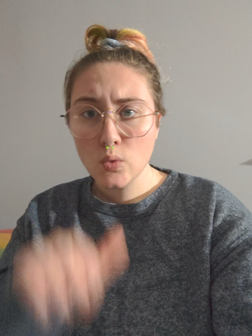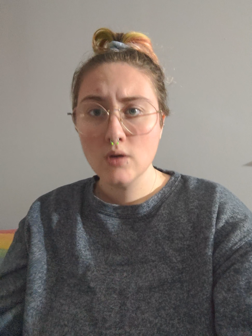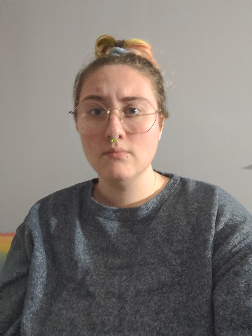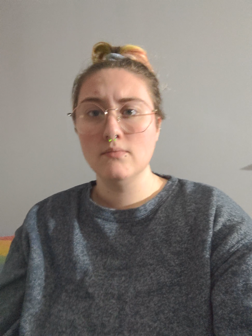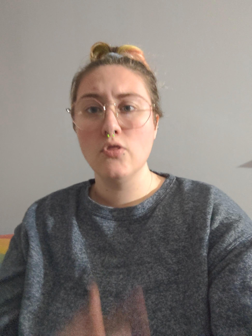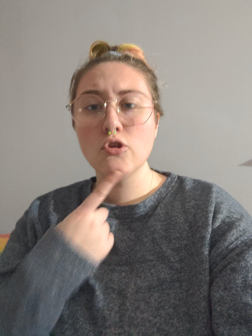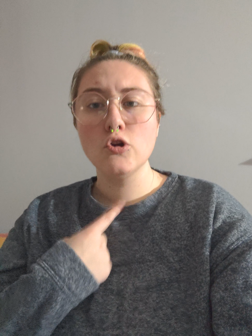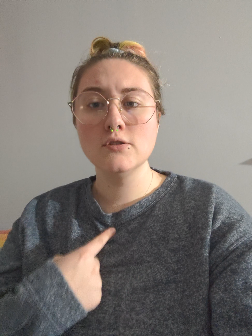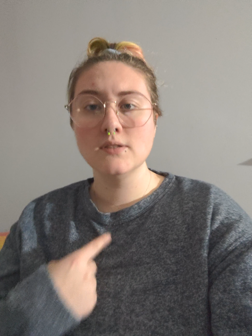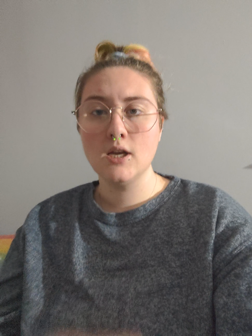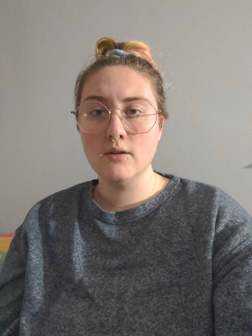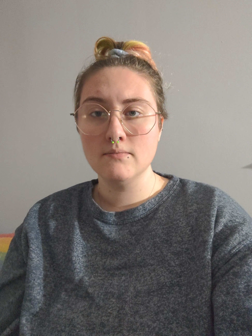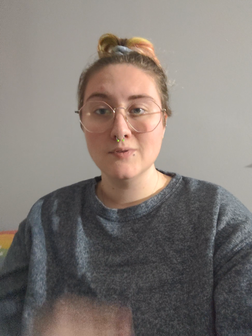thirsty